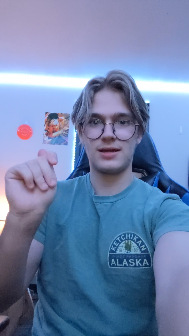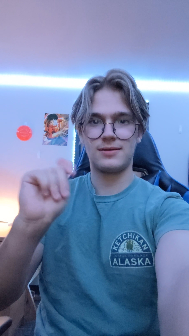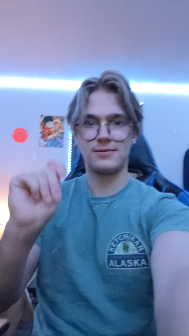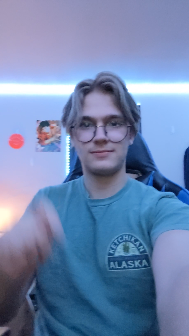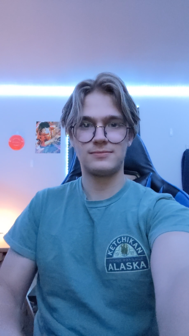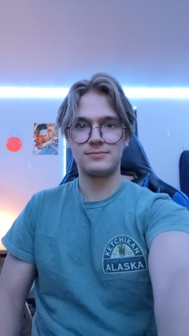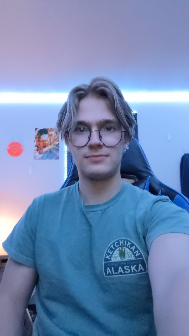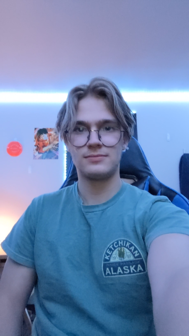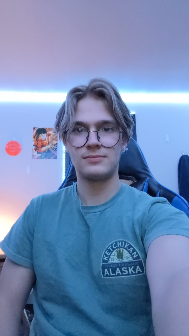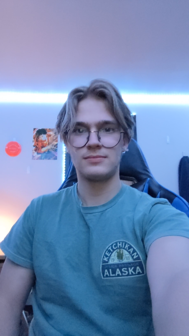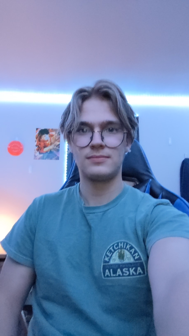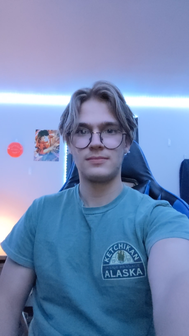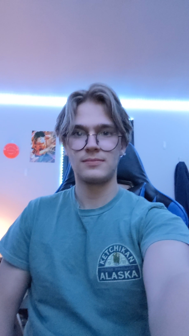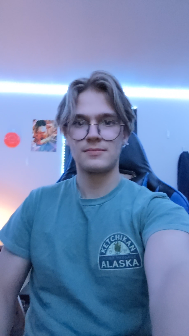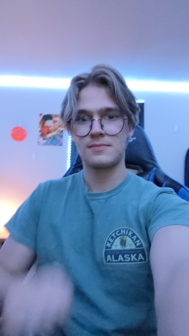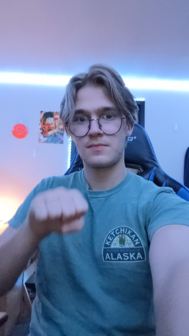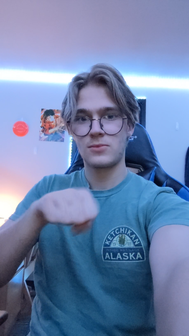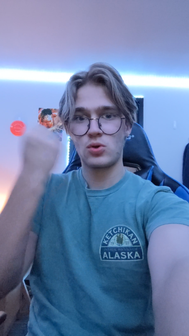broken